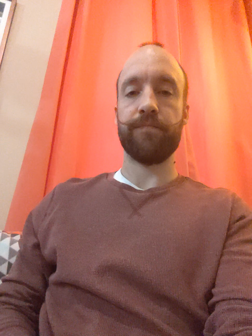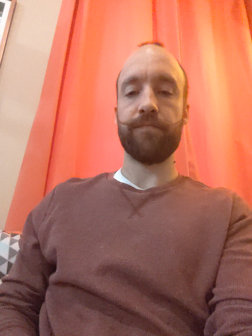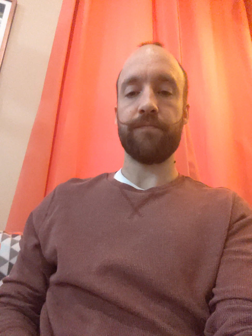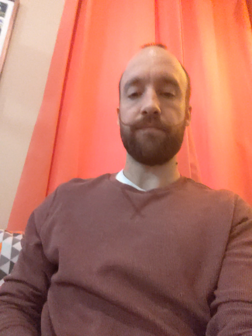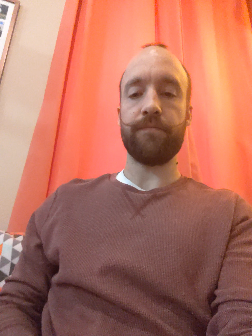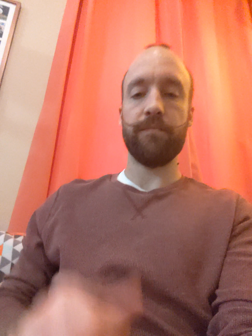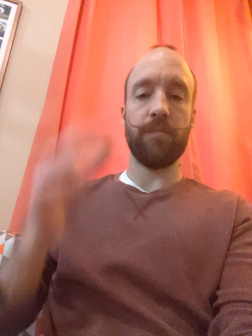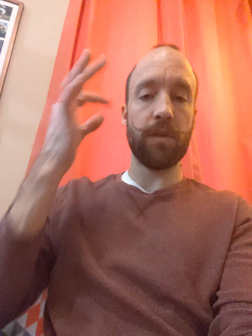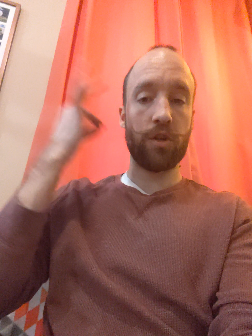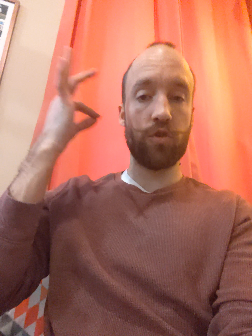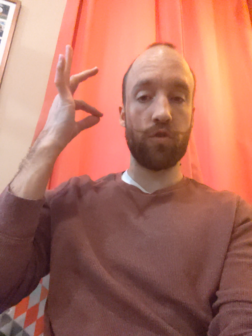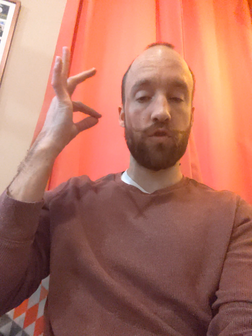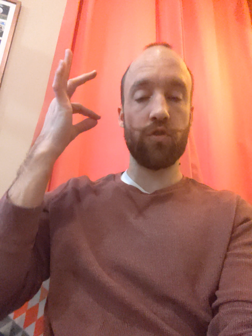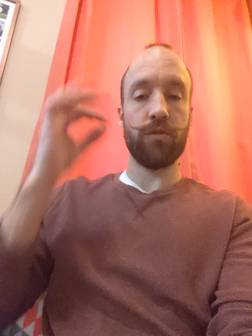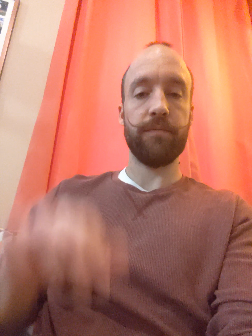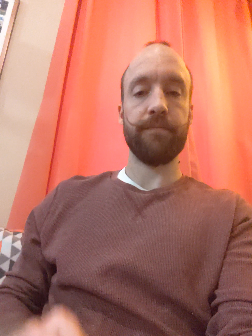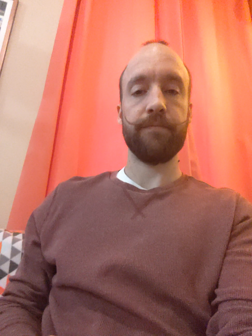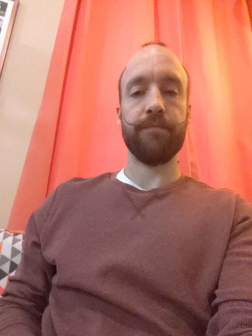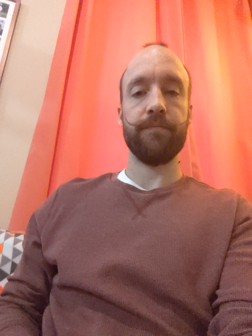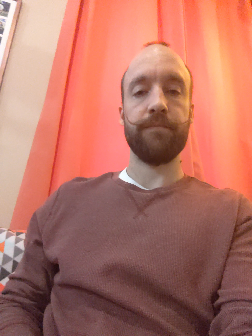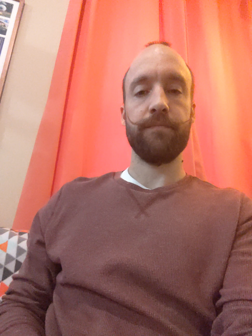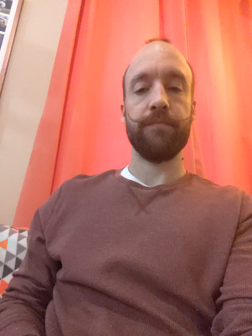hair